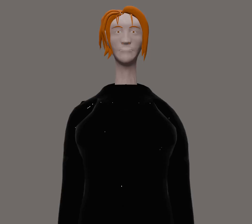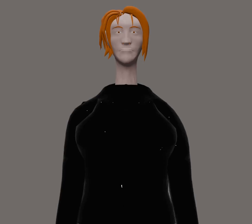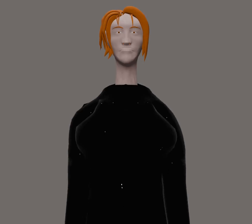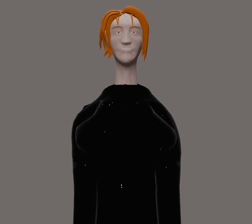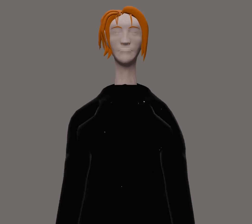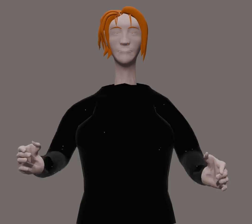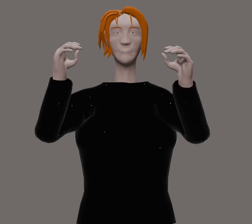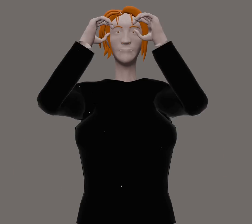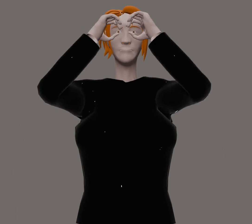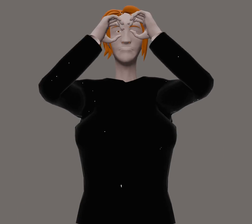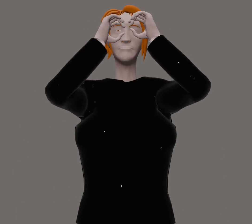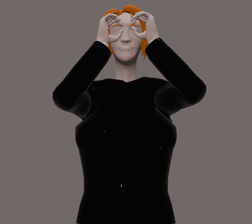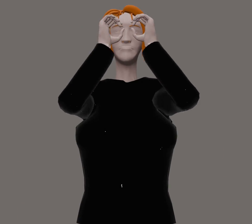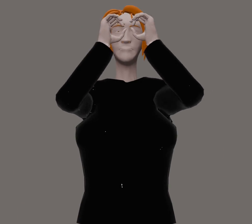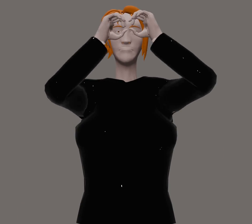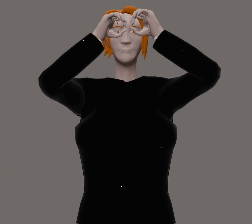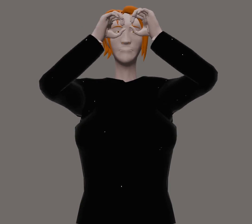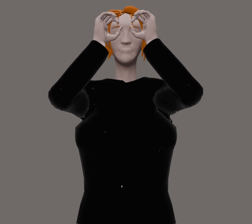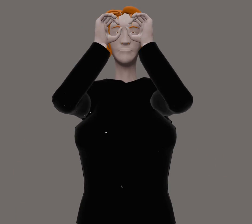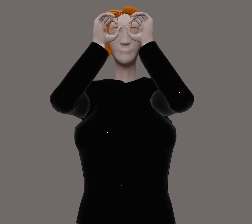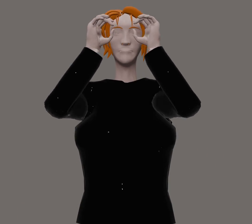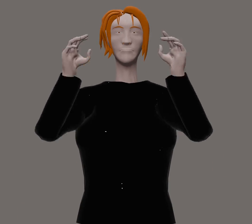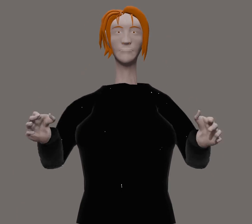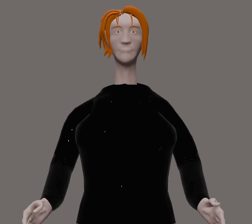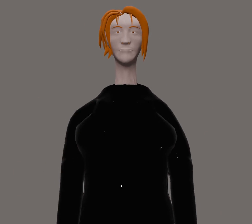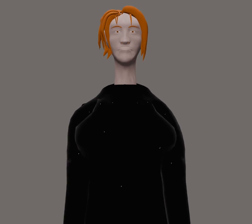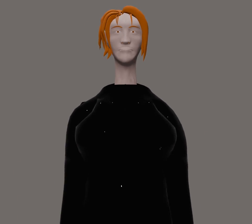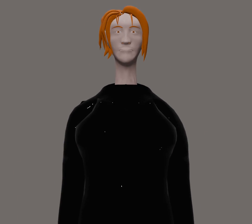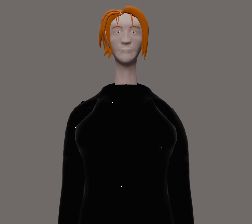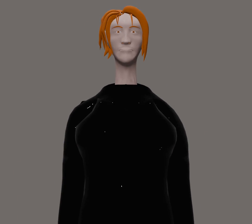Binocular